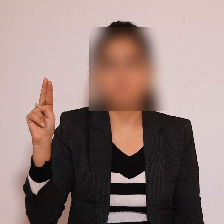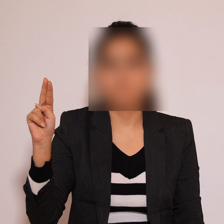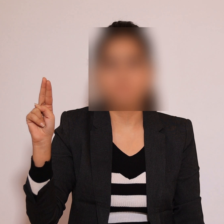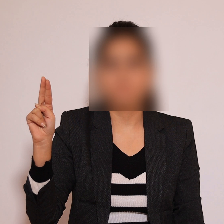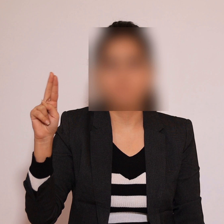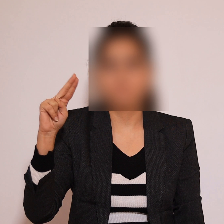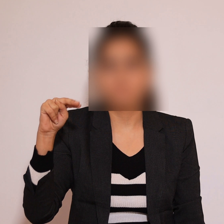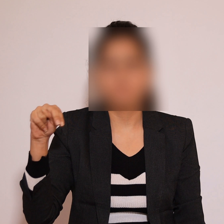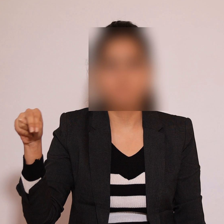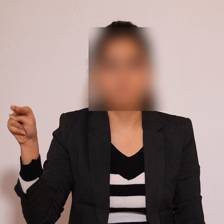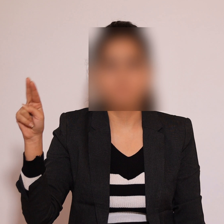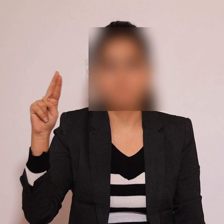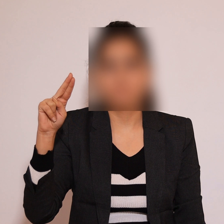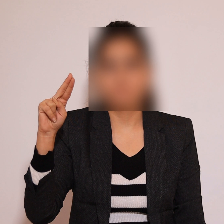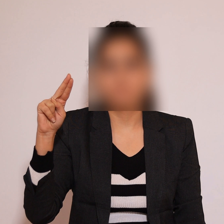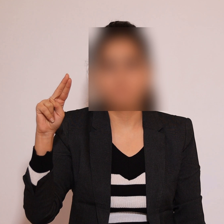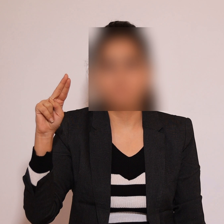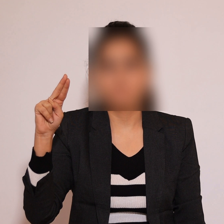ہ